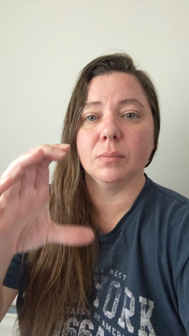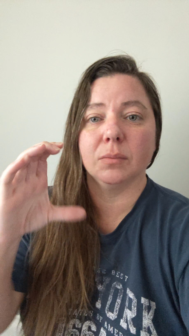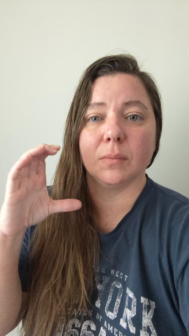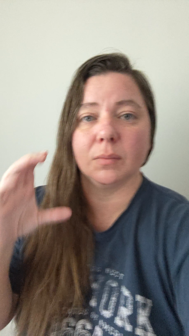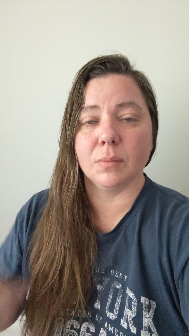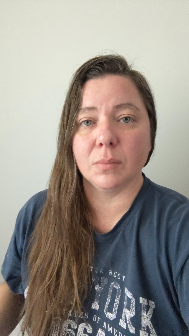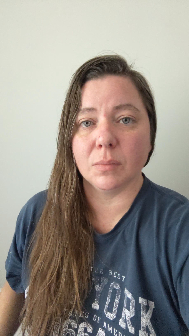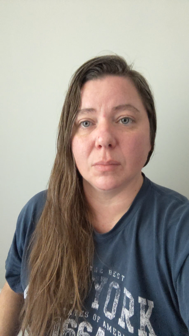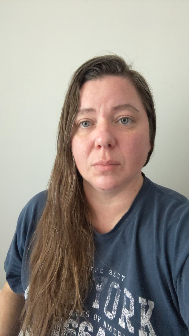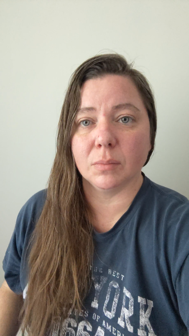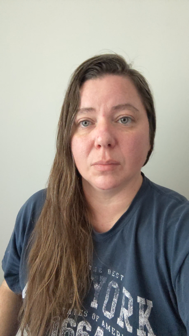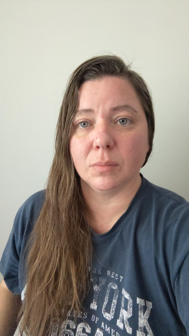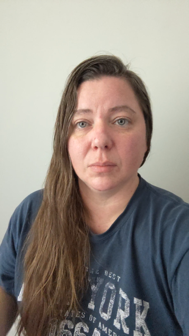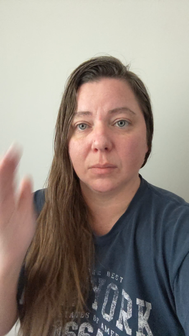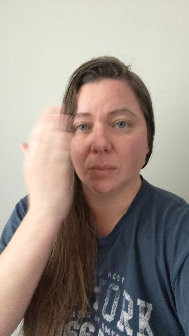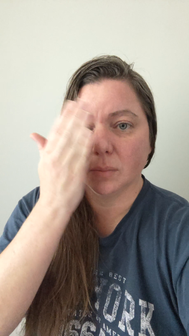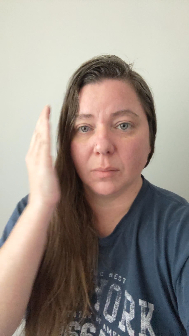peekaboo